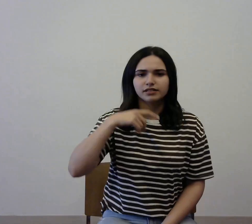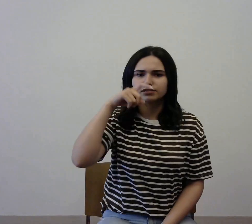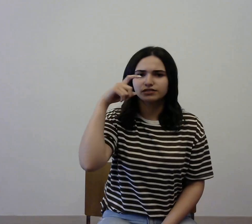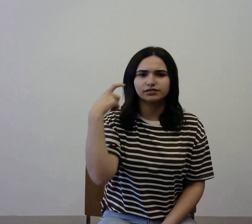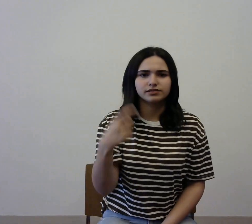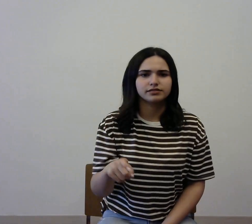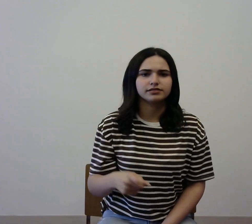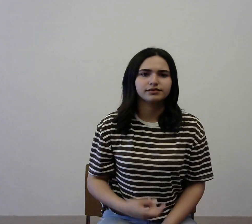isti